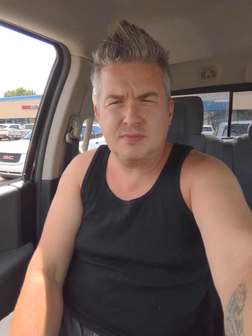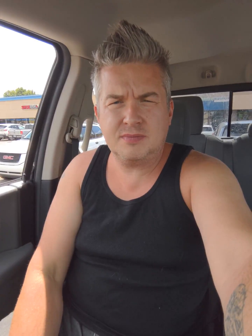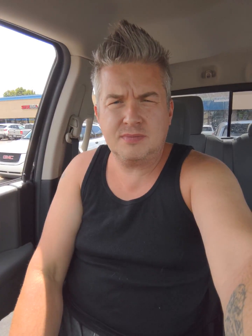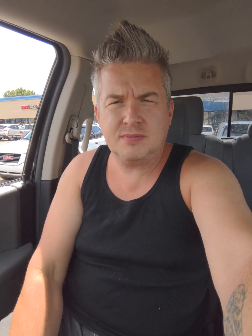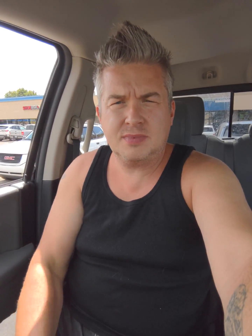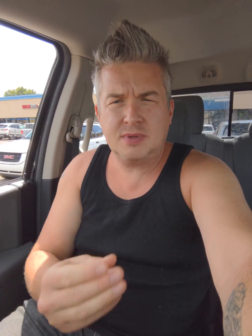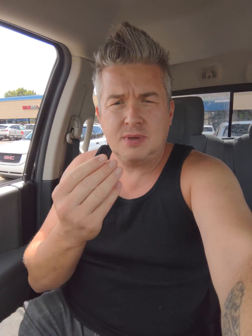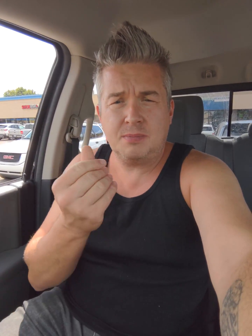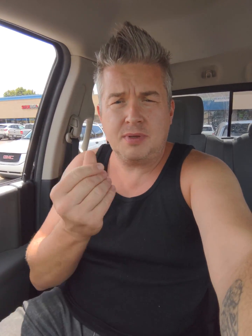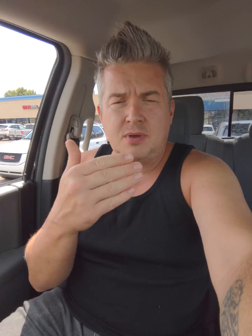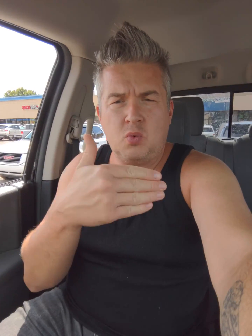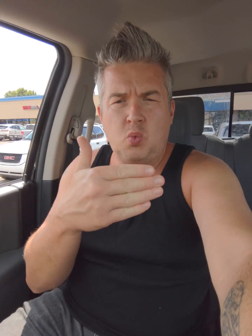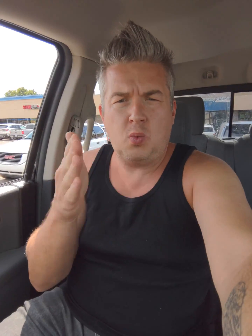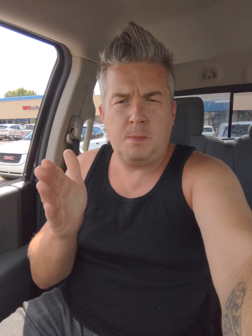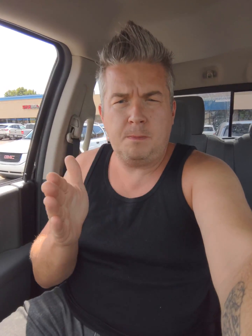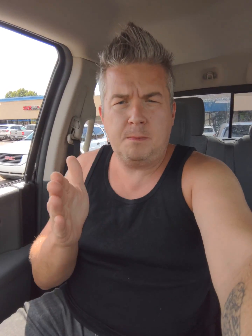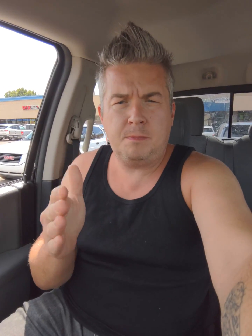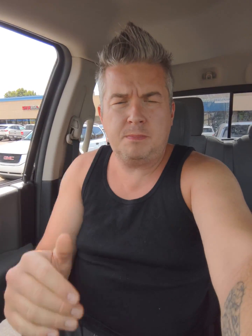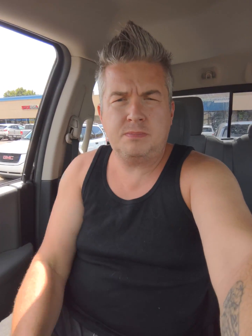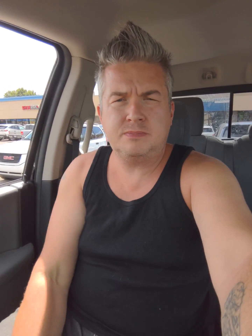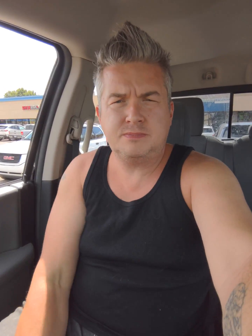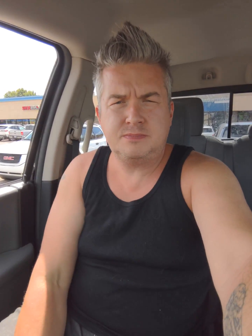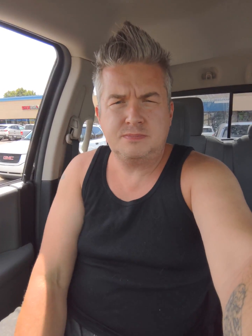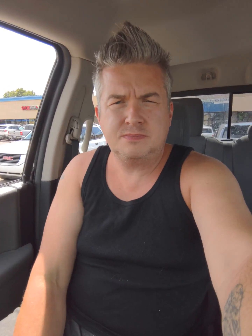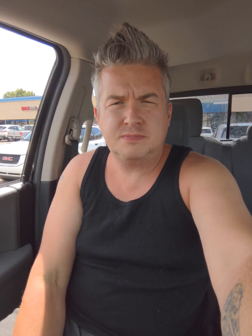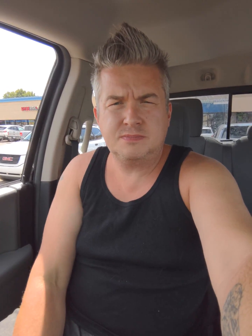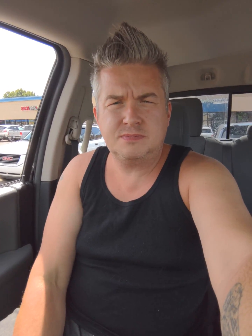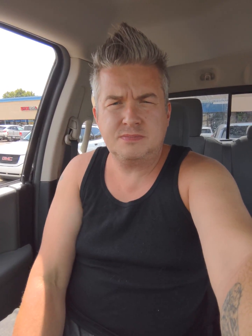sandbox